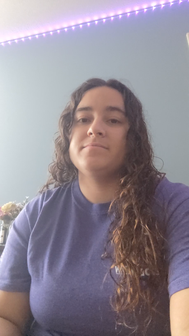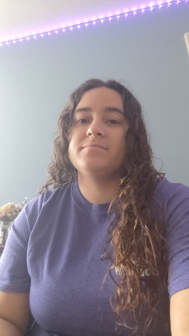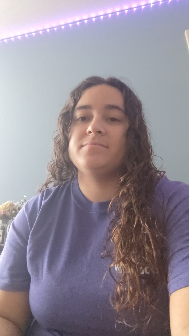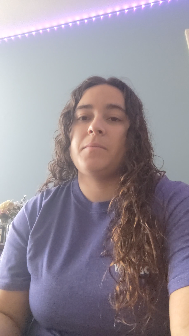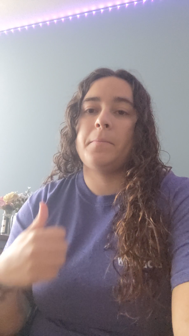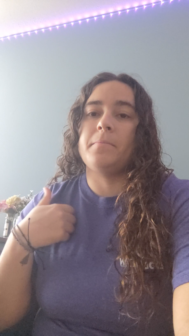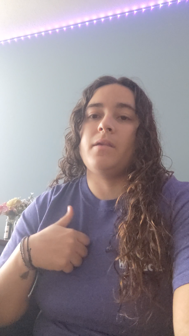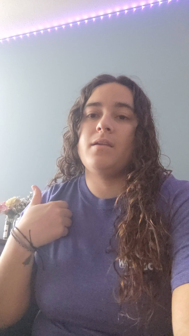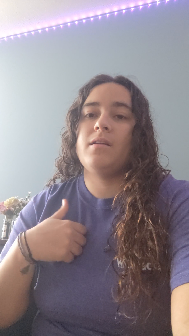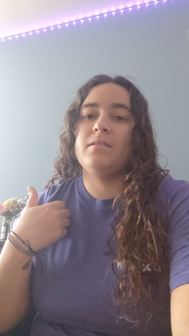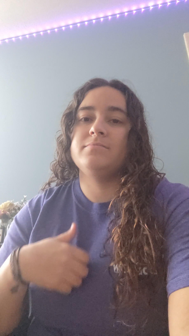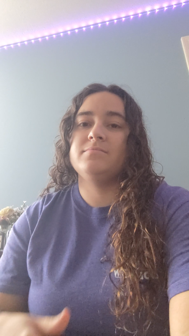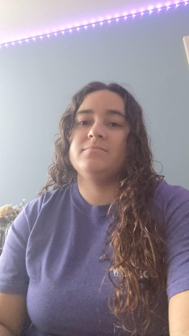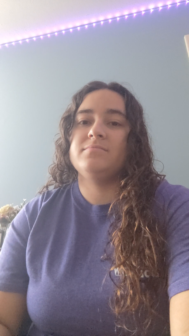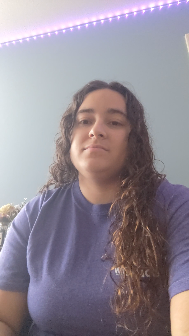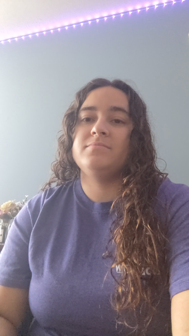bathtub